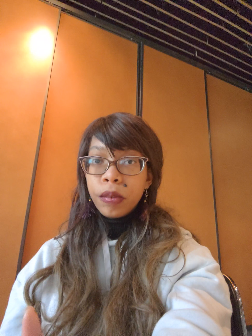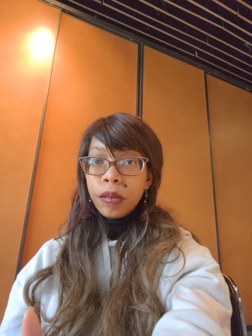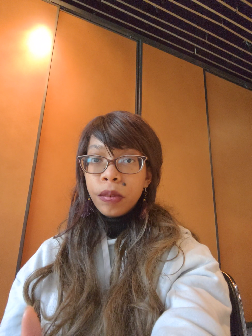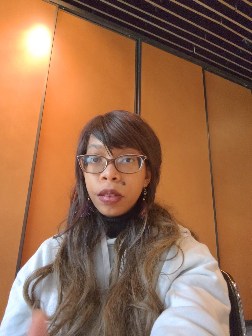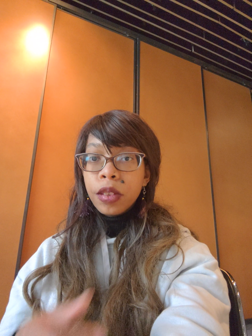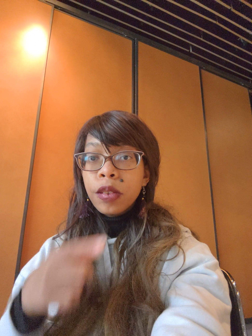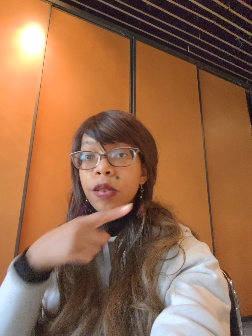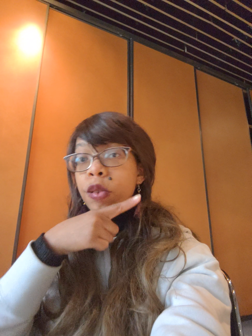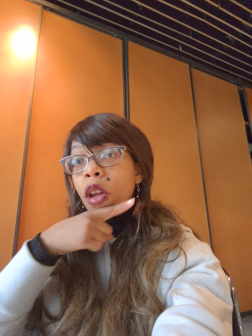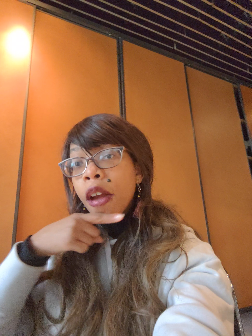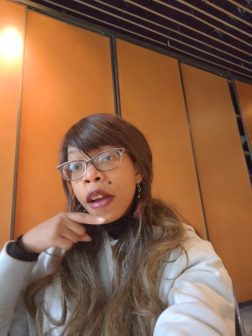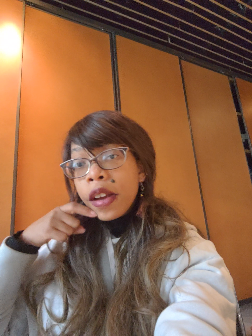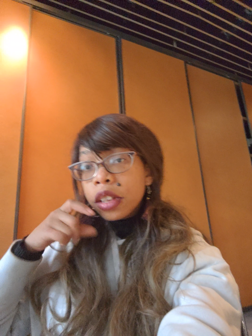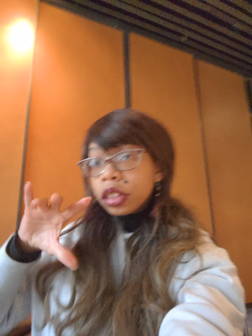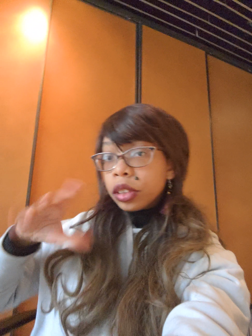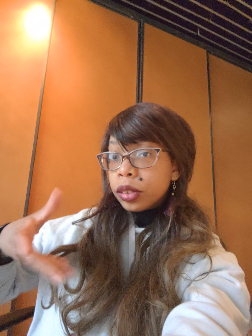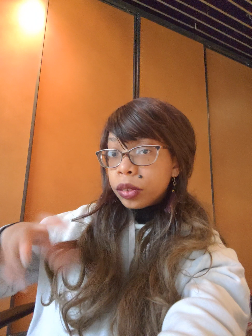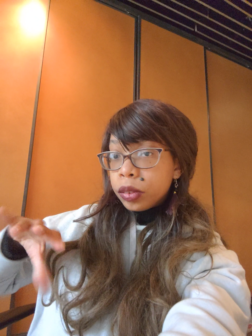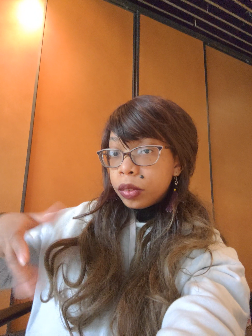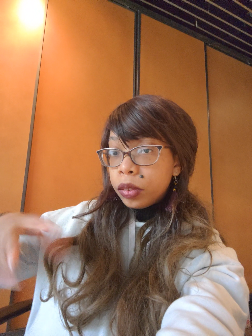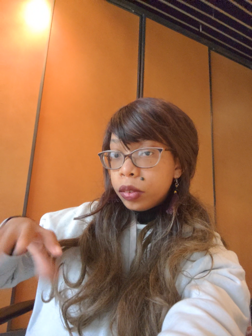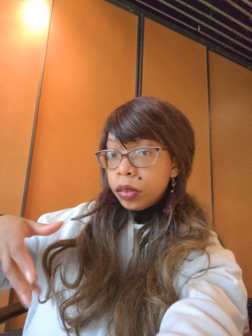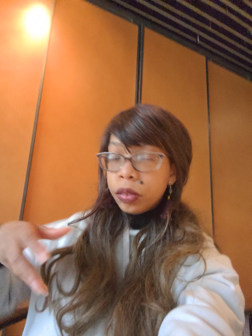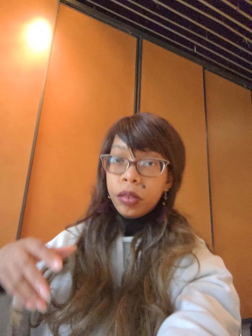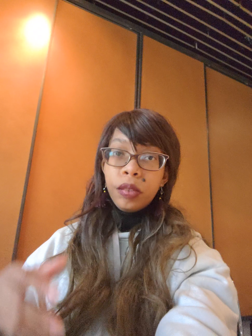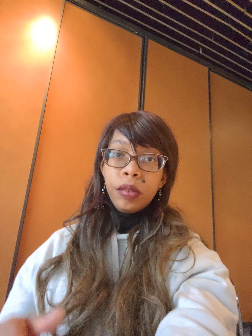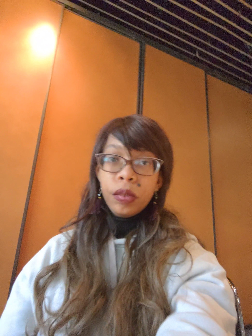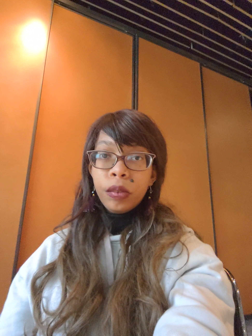dryer